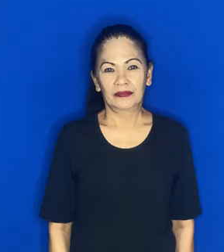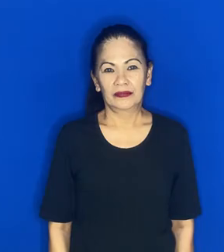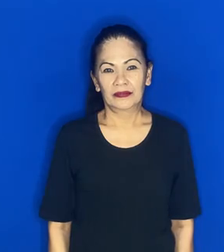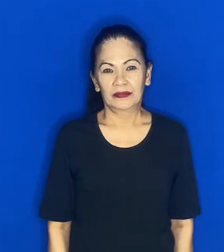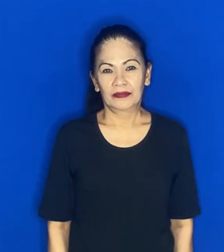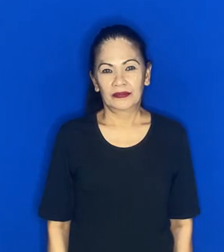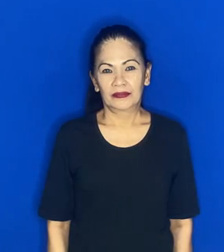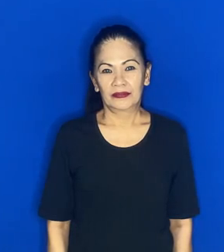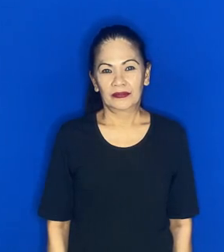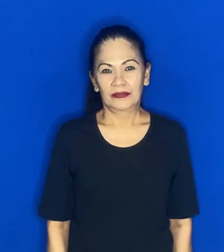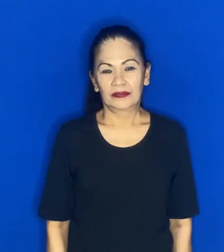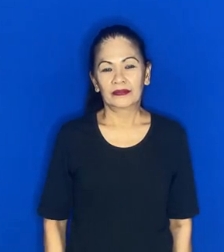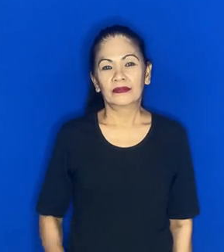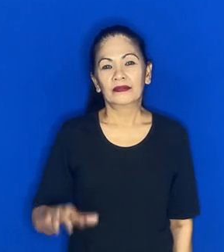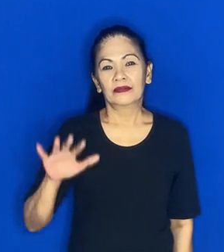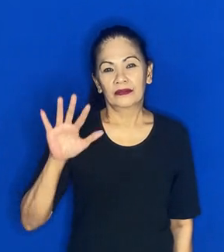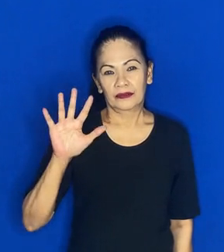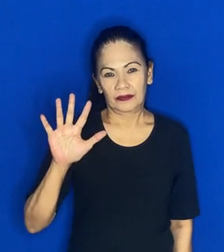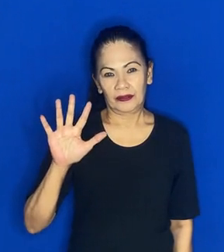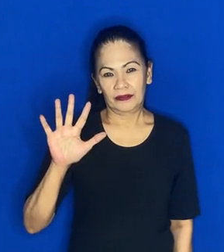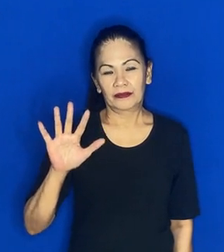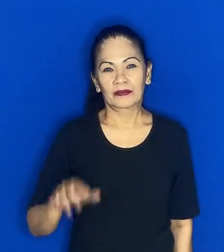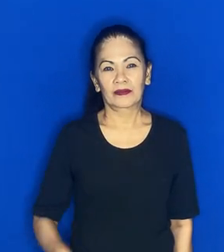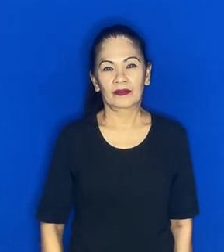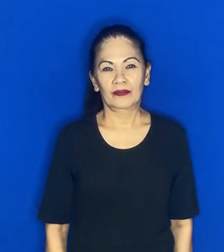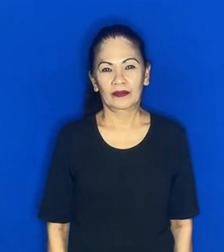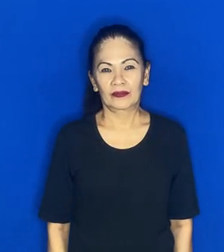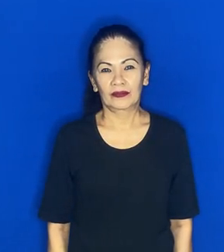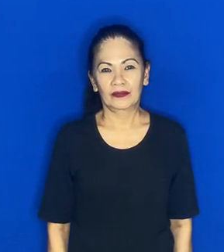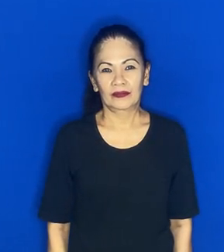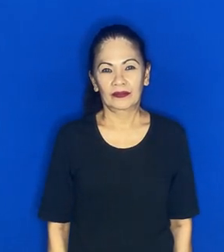five